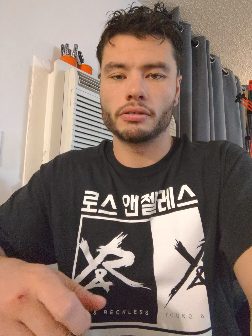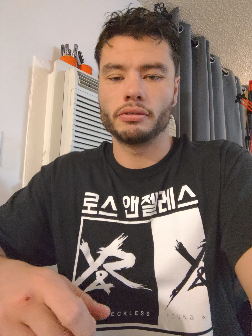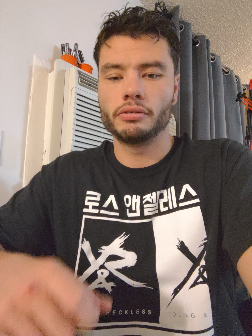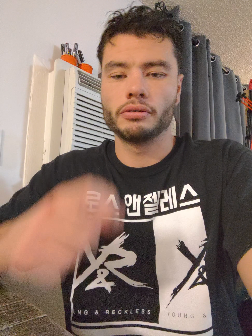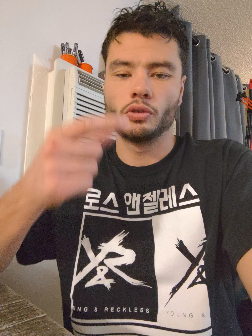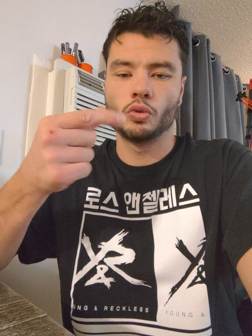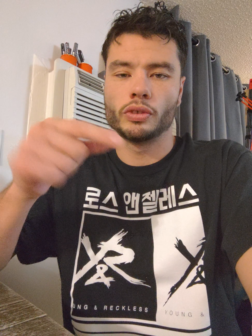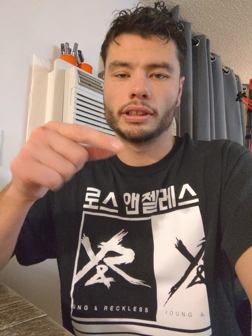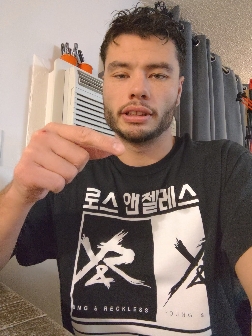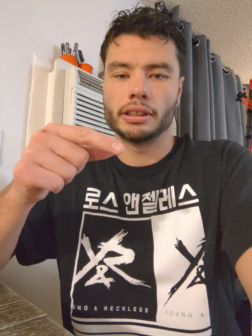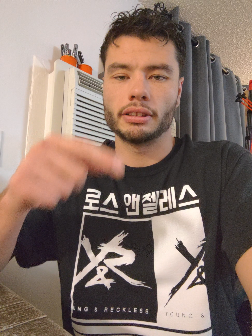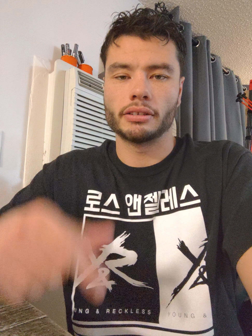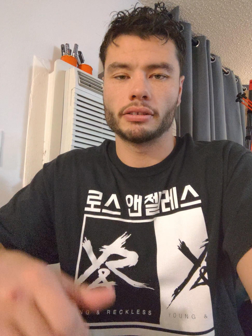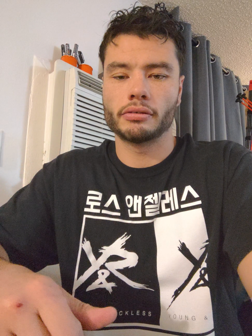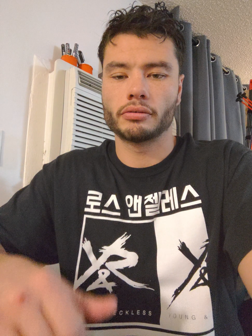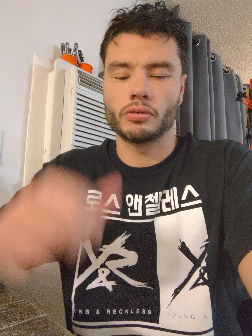green